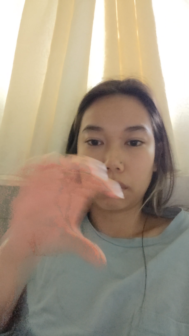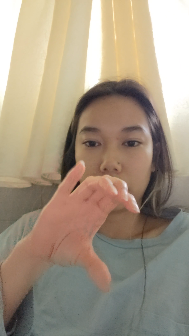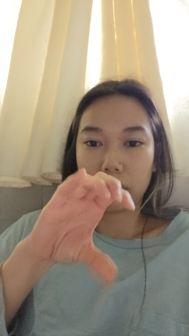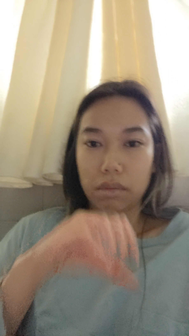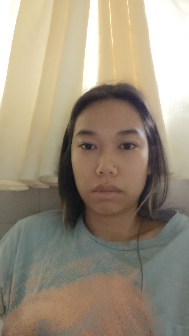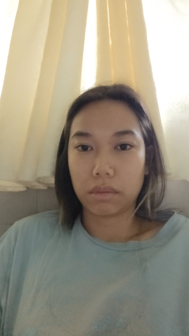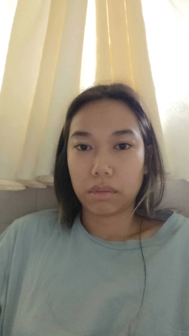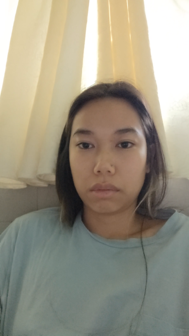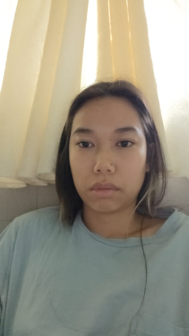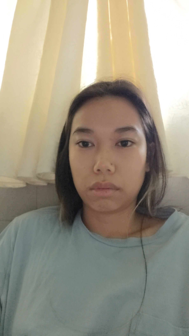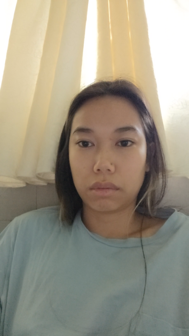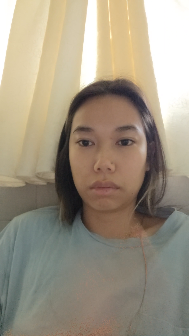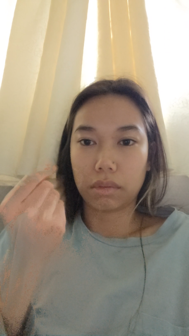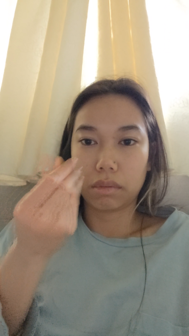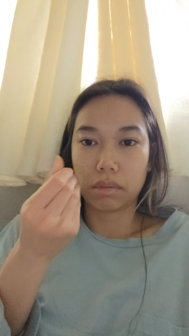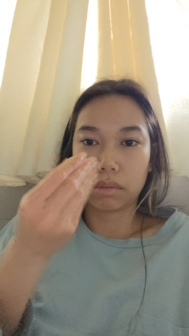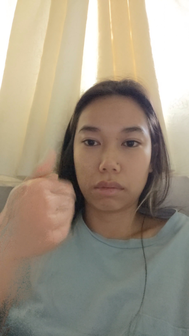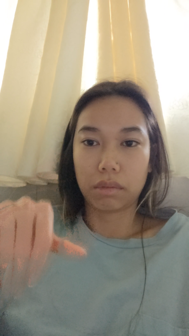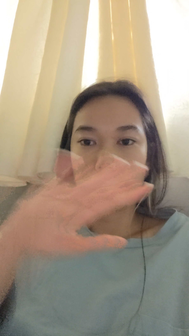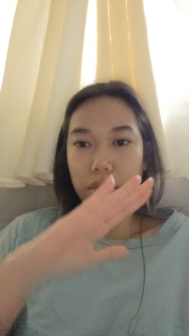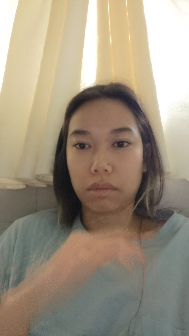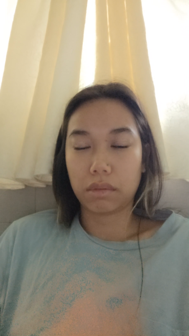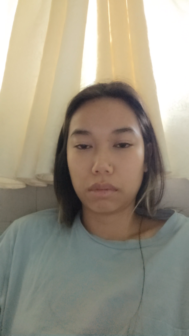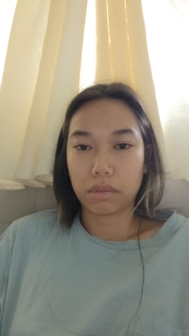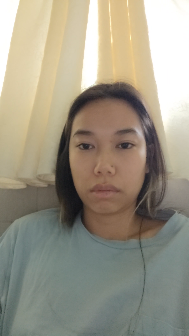garden